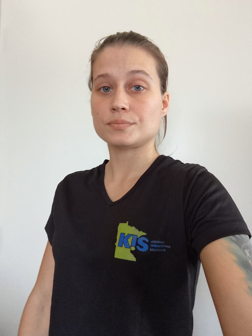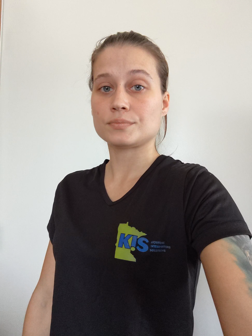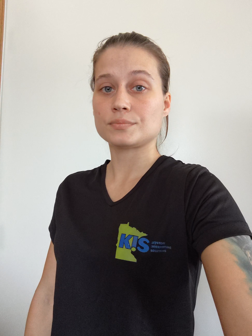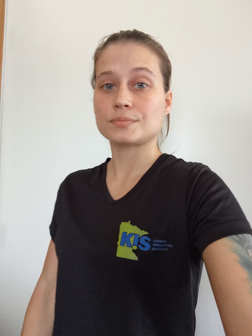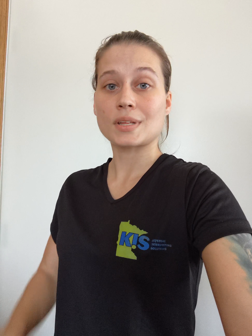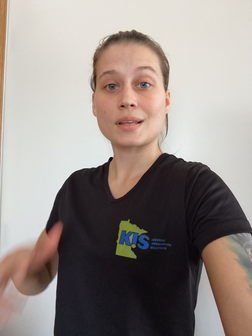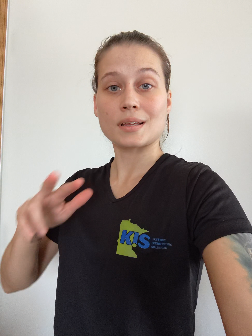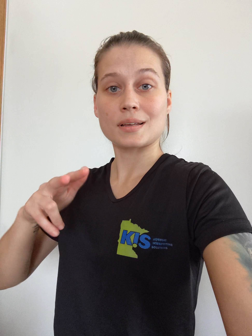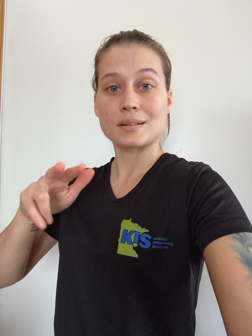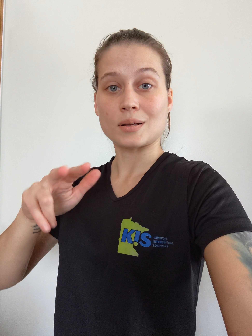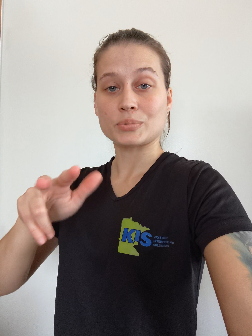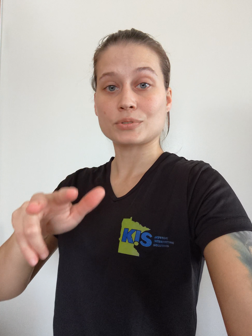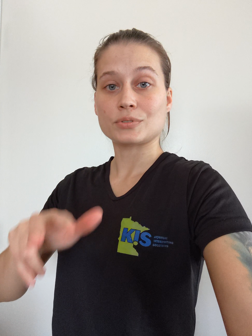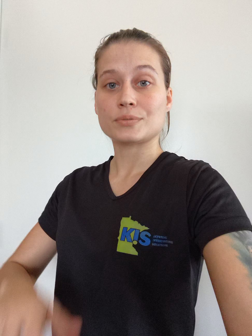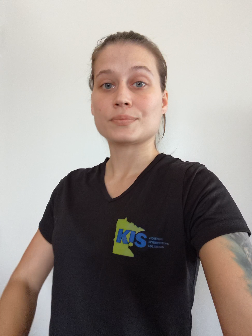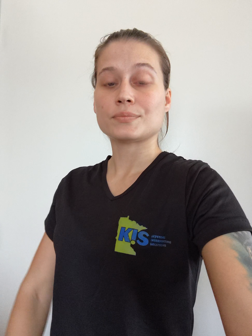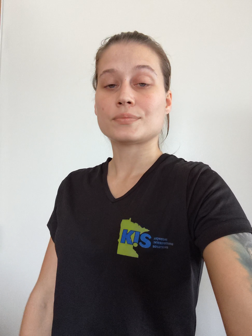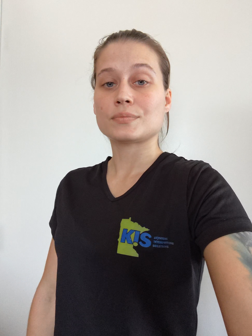helicopter